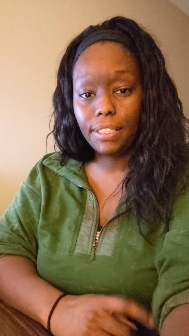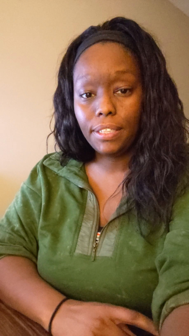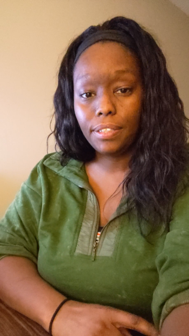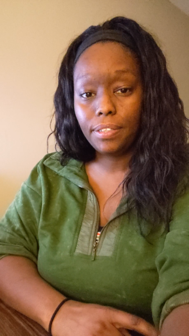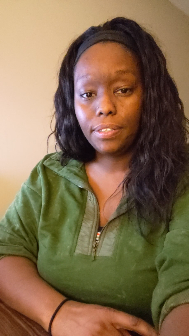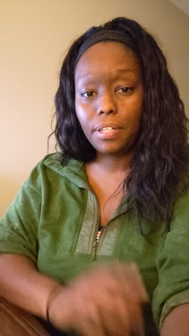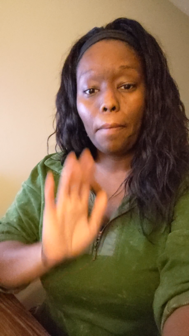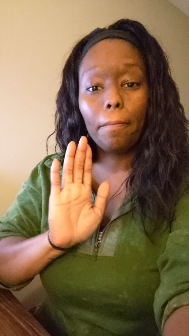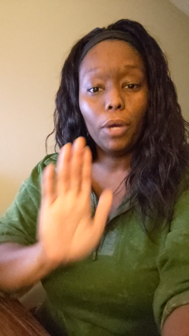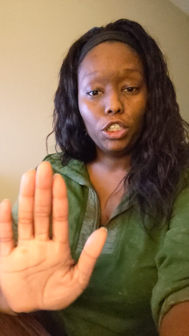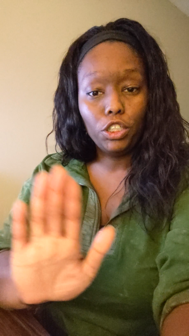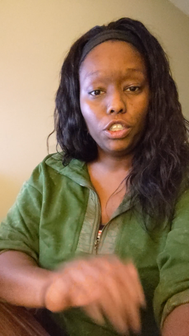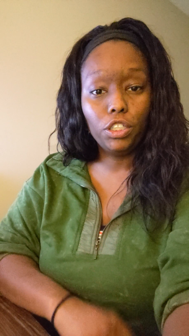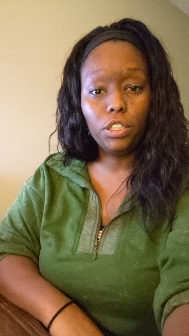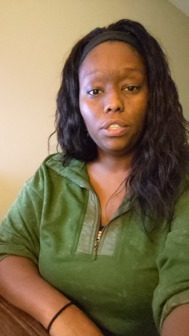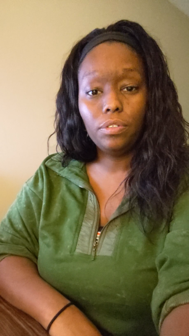push